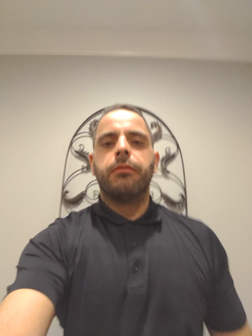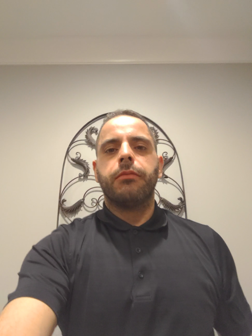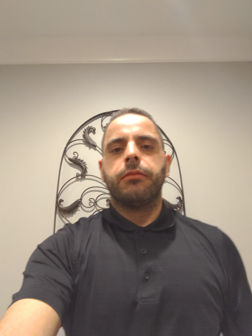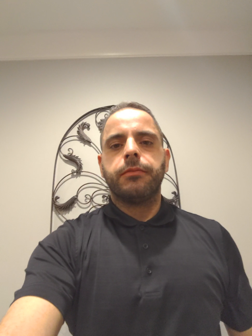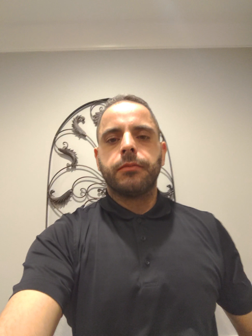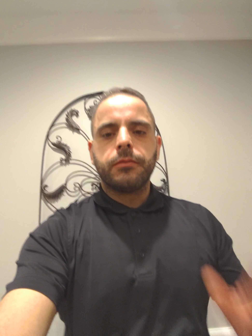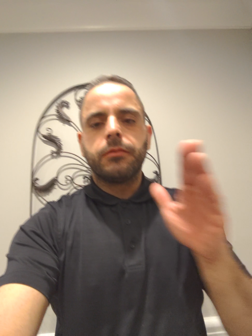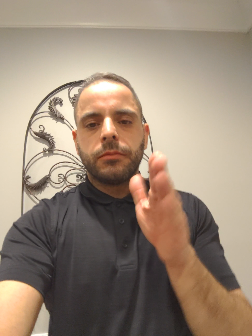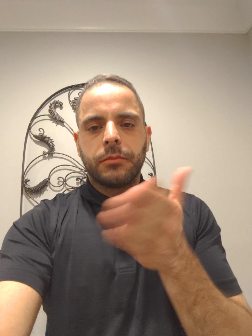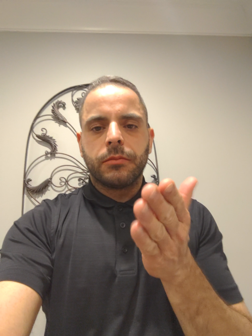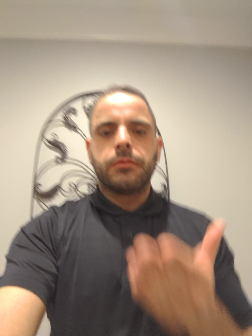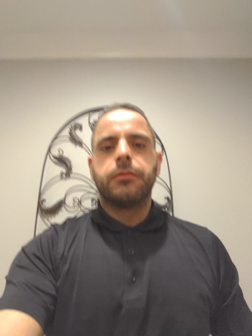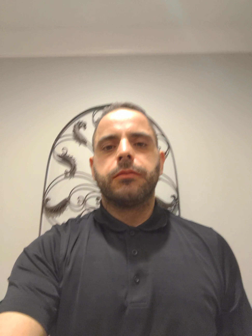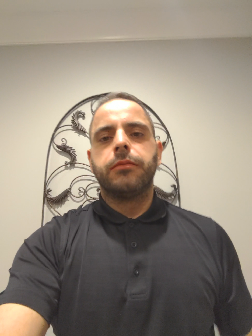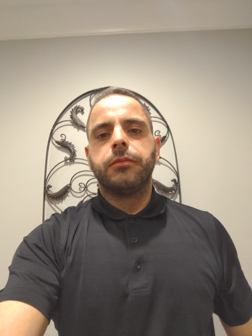book